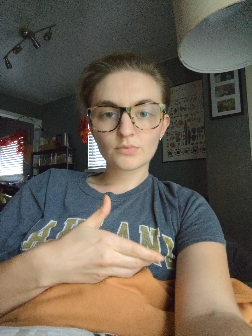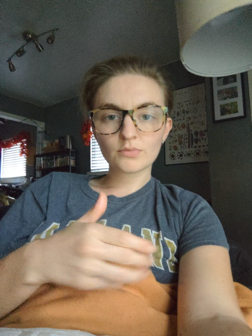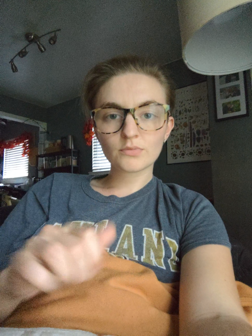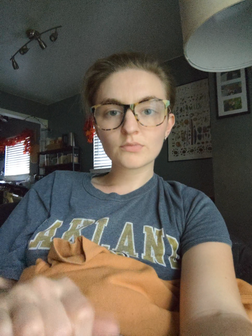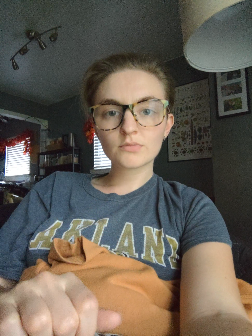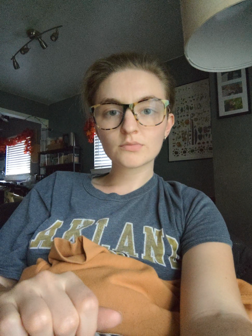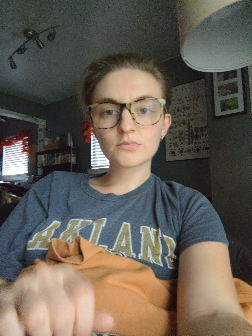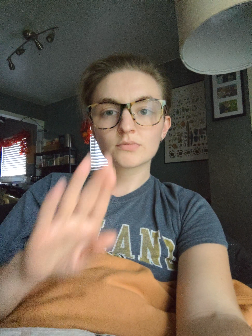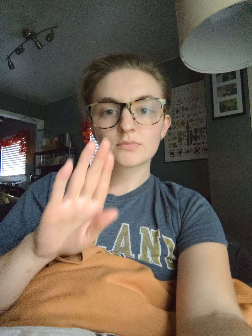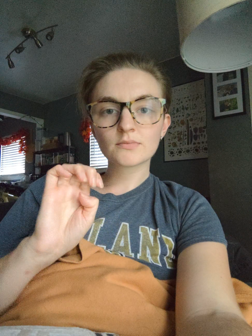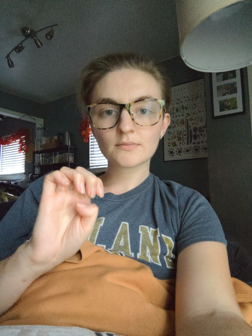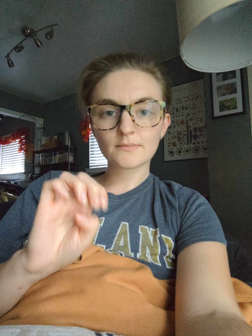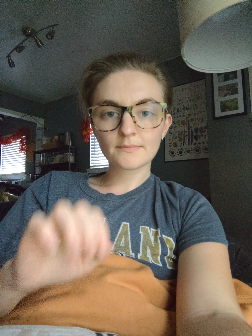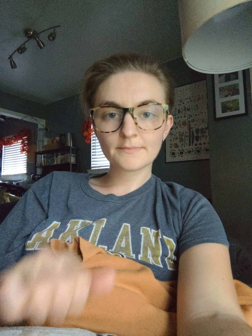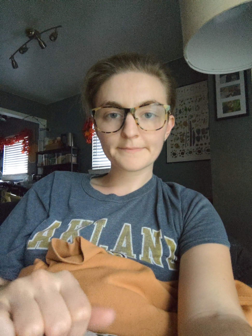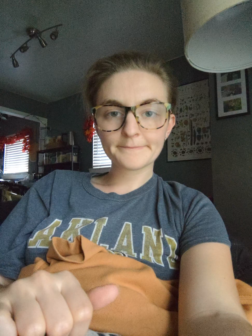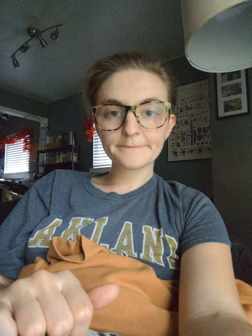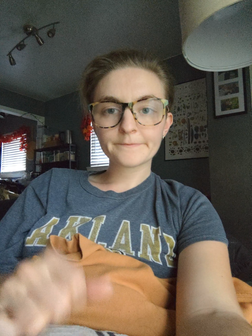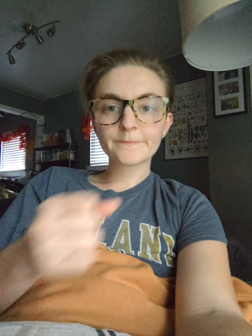be